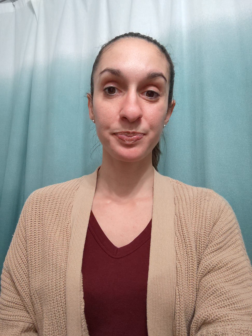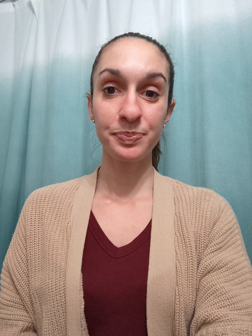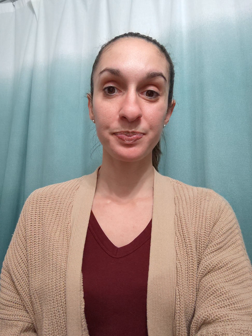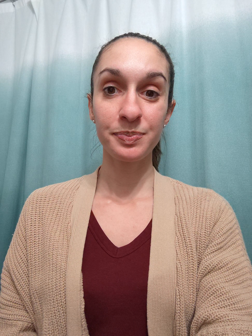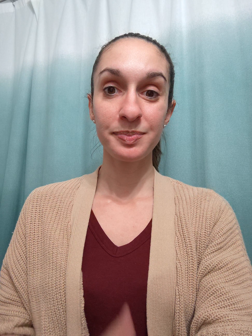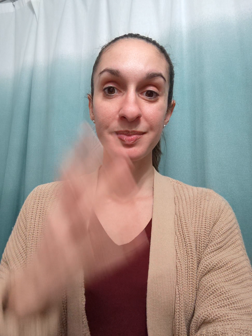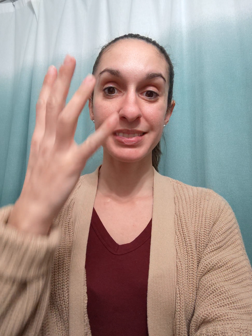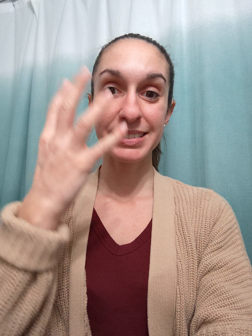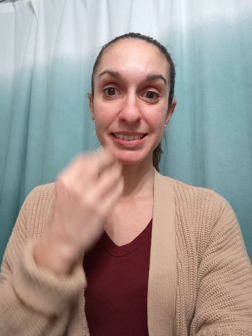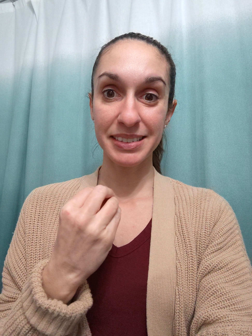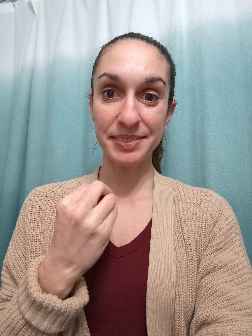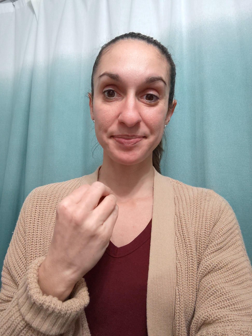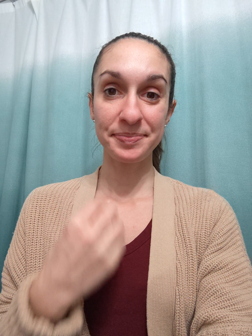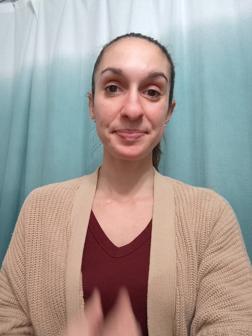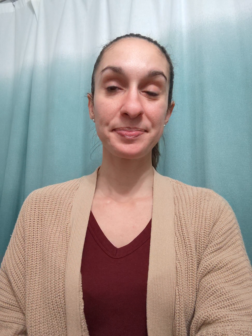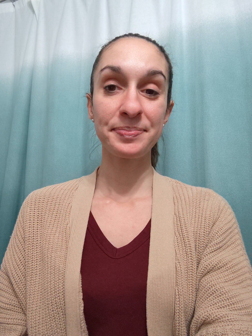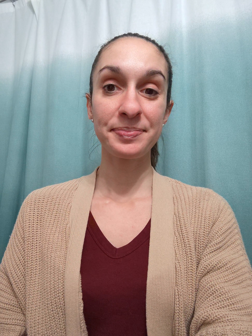sleep